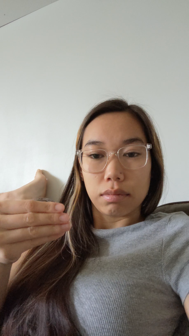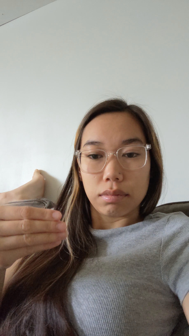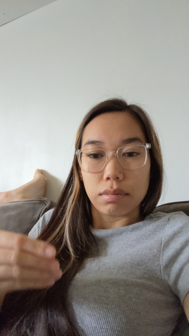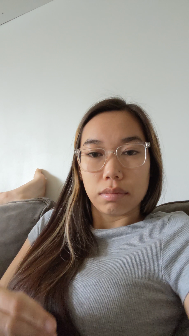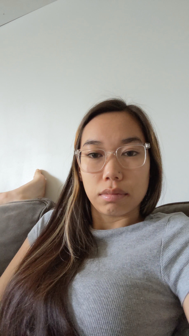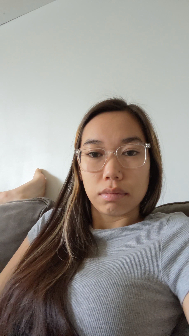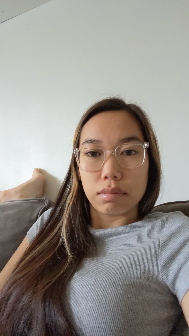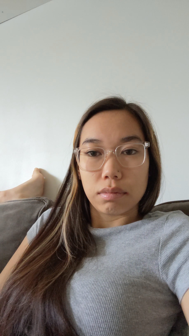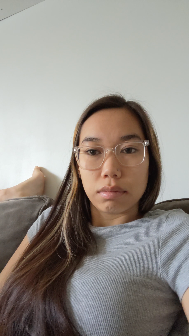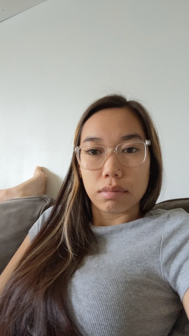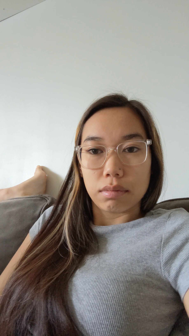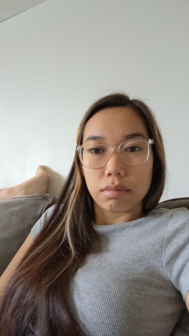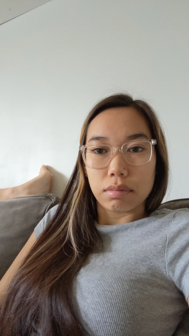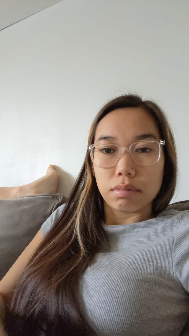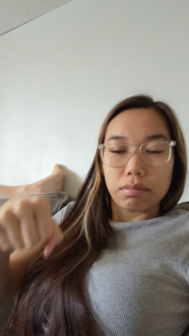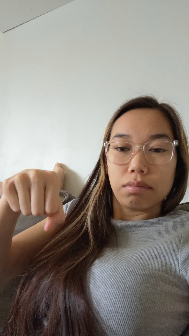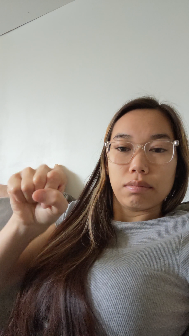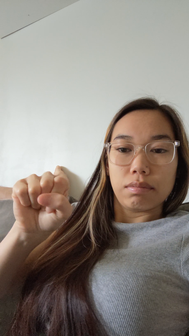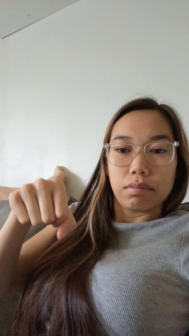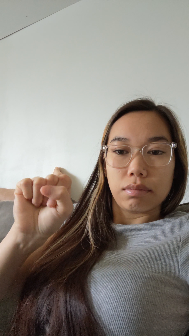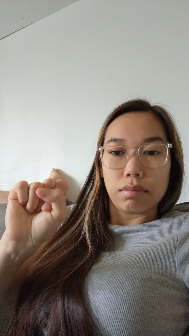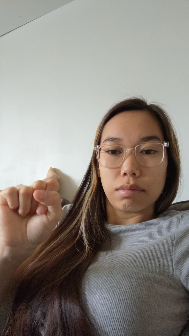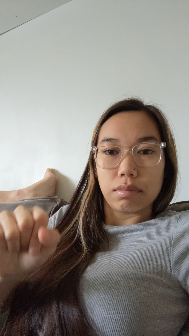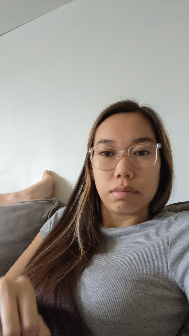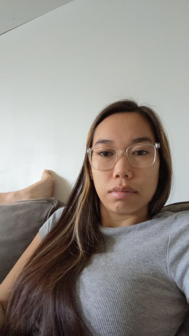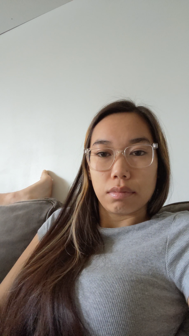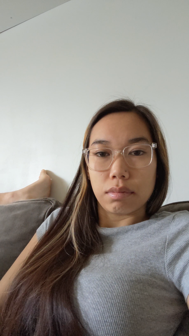motorcycle